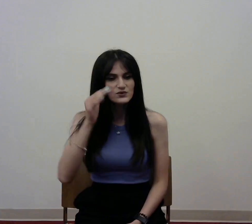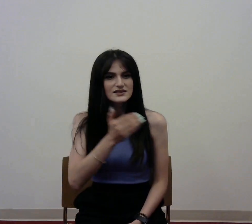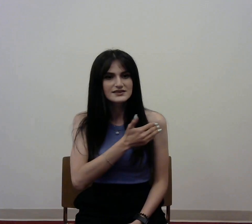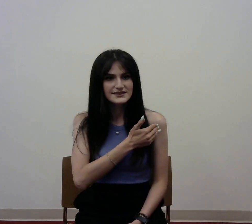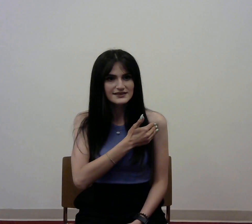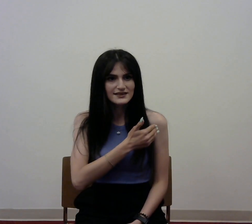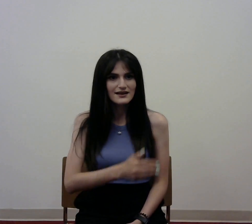istəyirəm